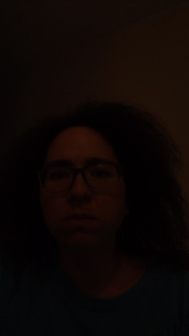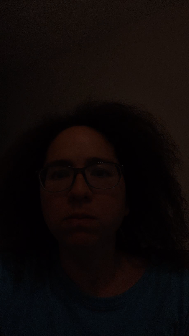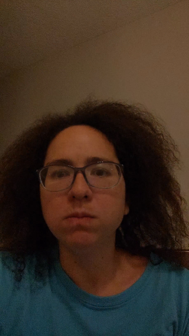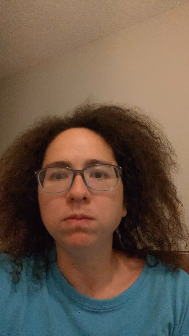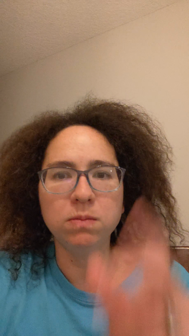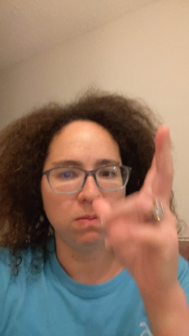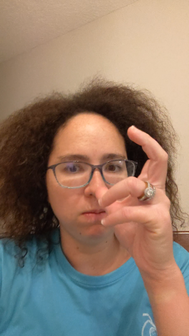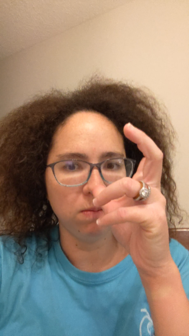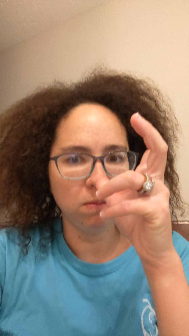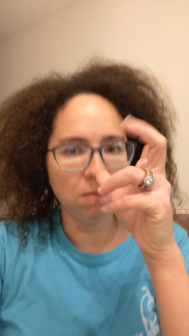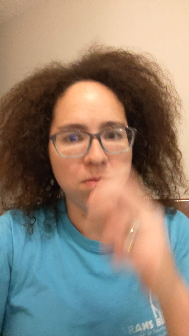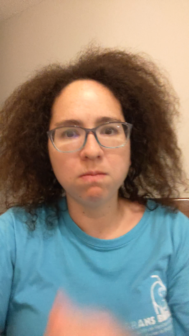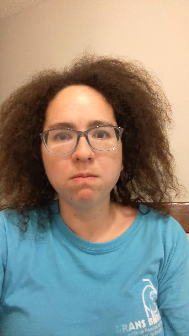ant